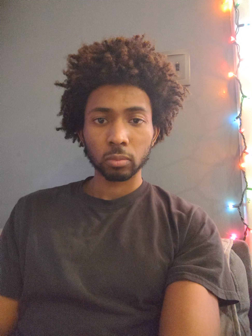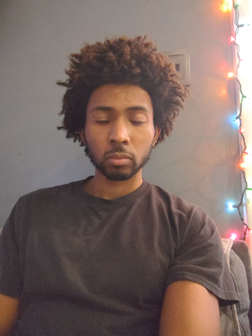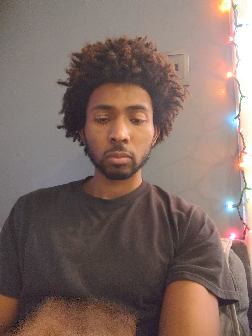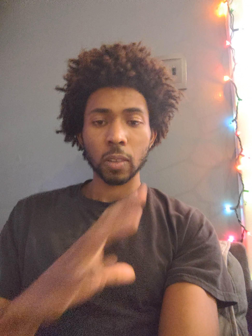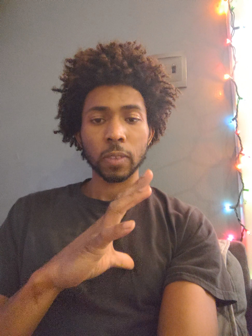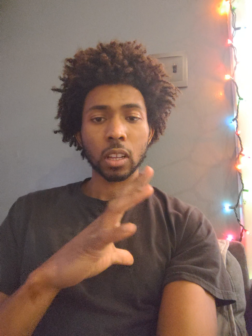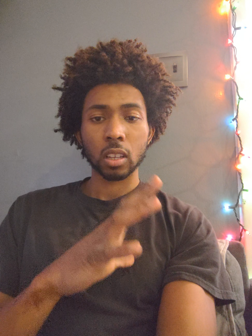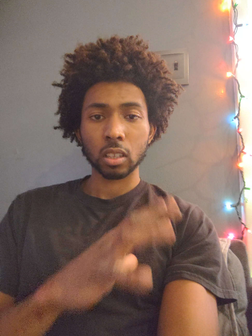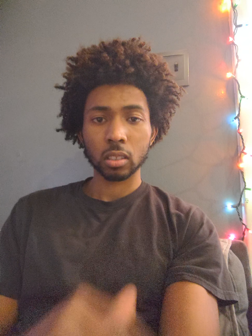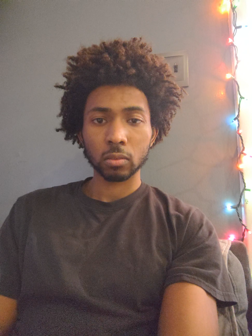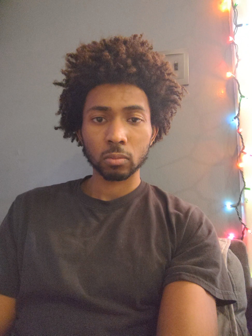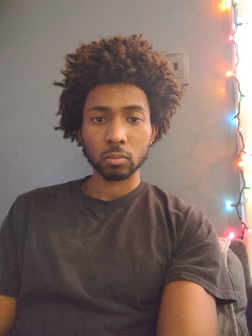fine